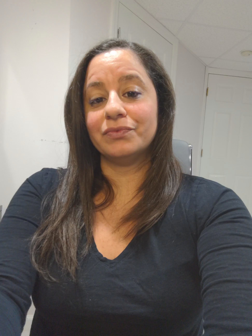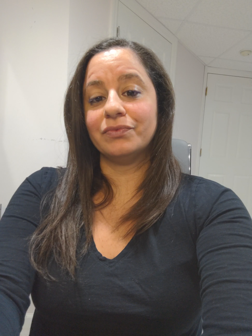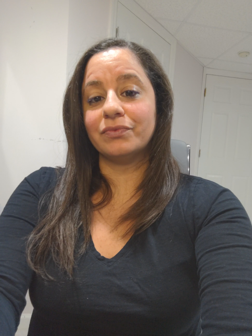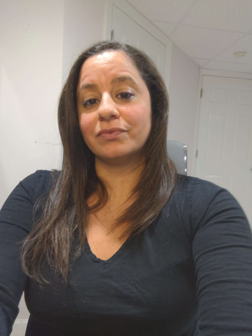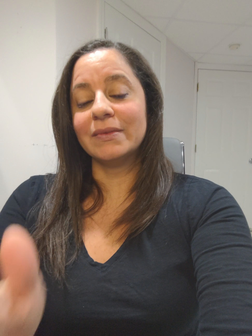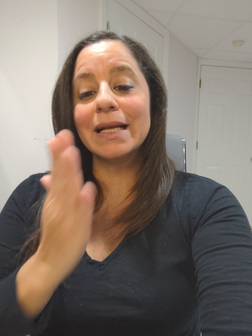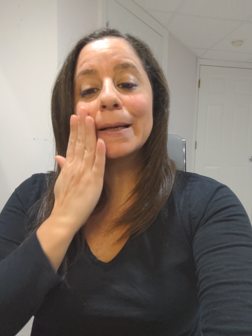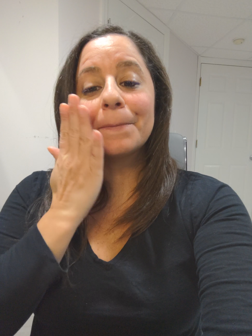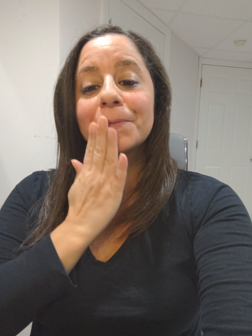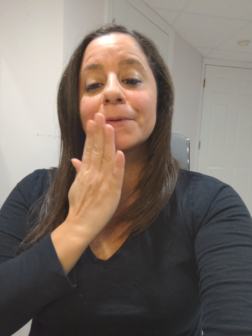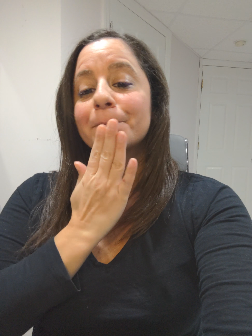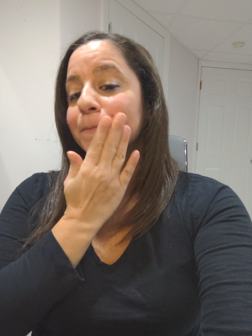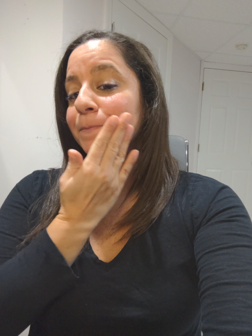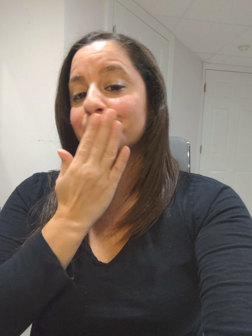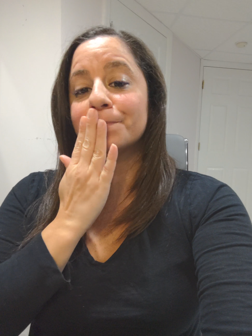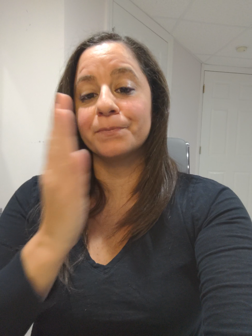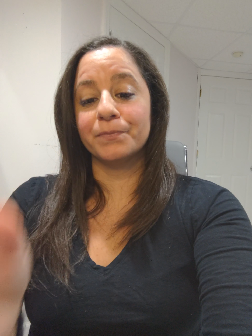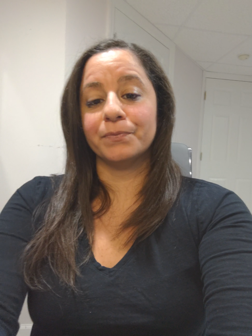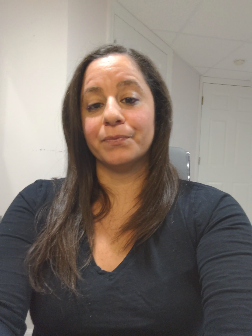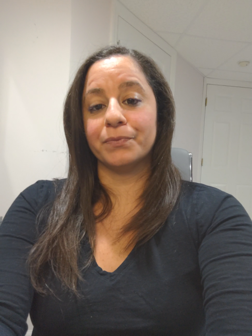napkin